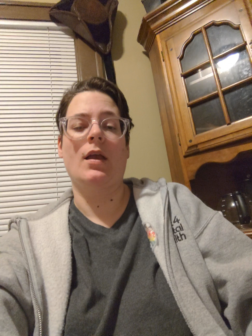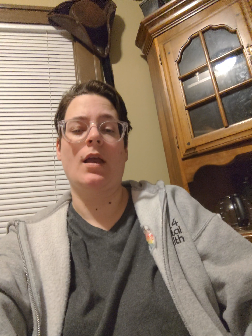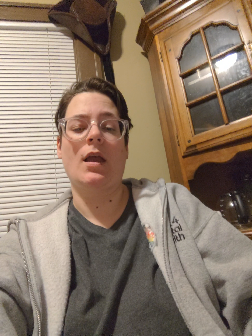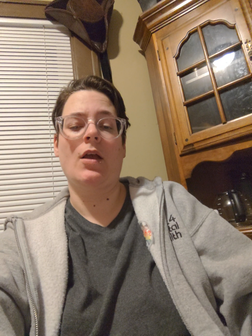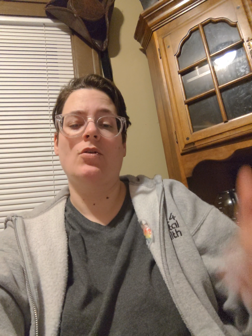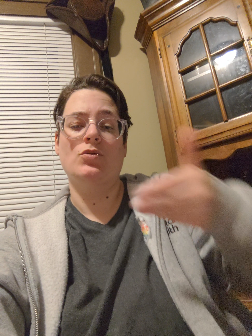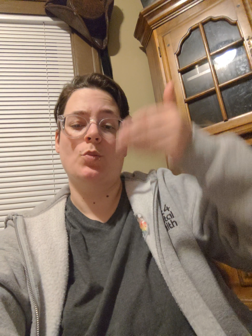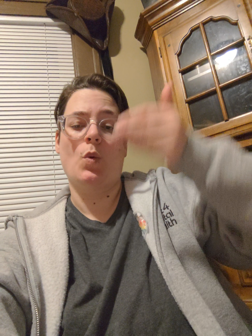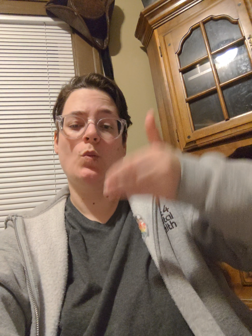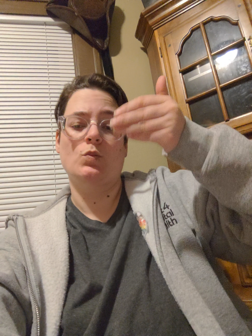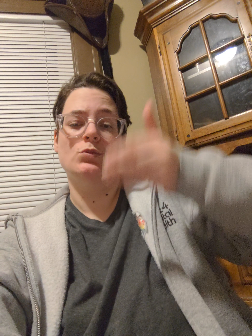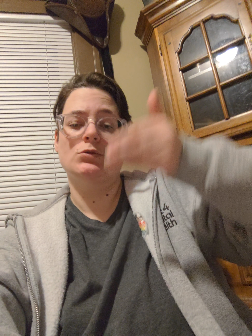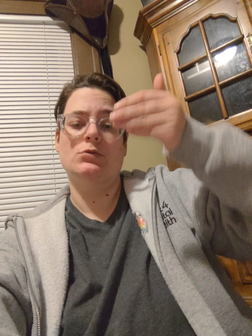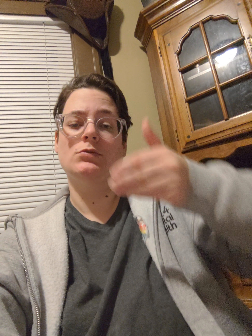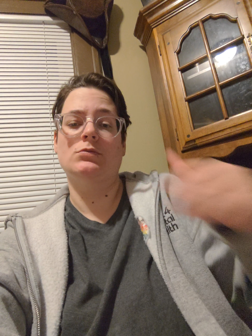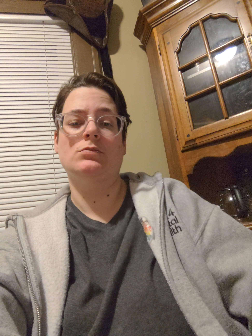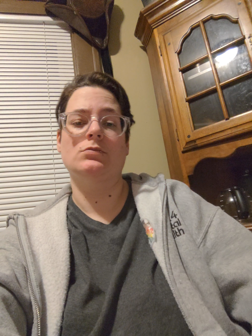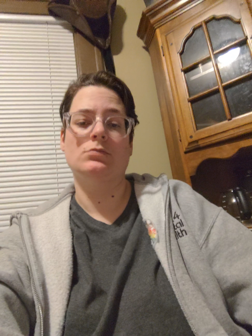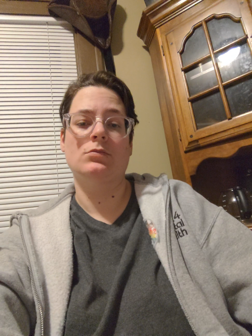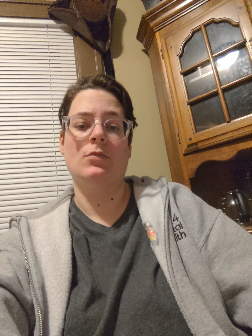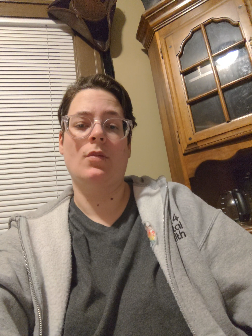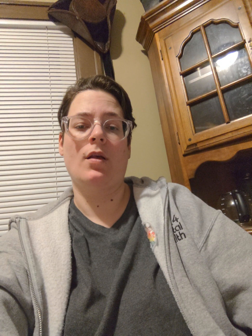window